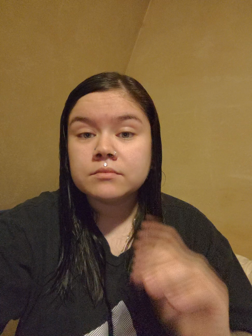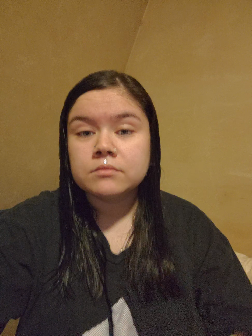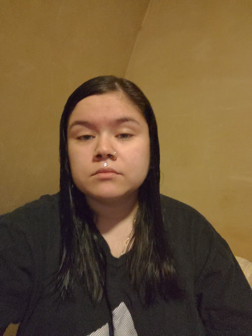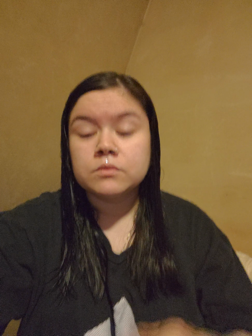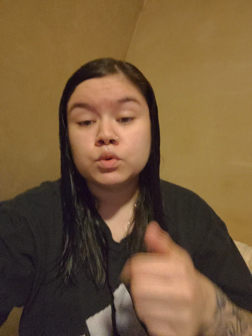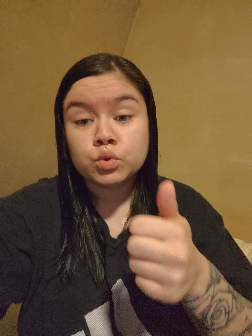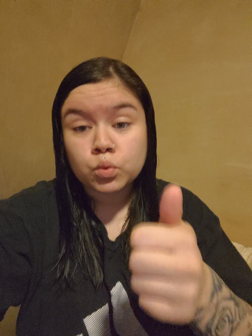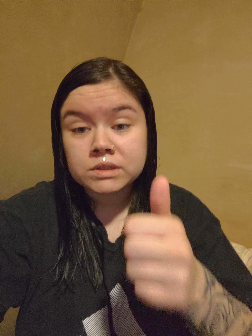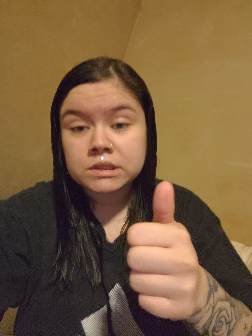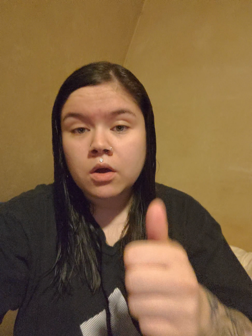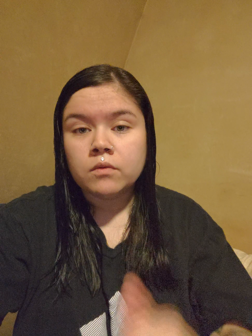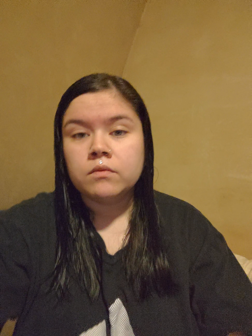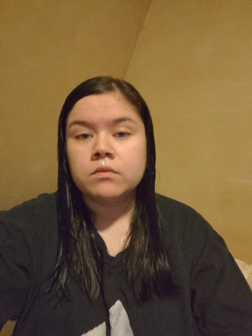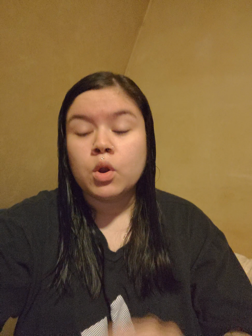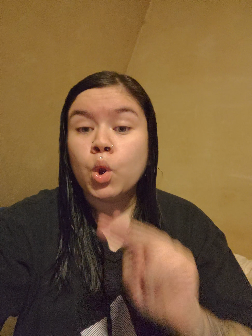yourself